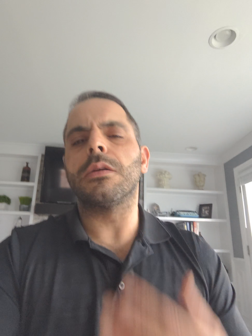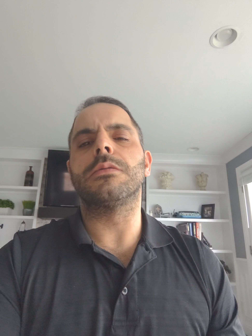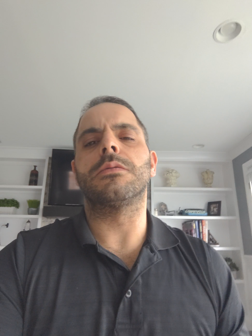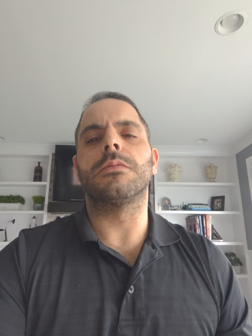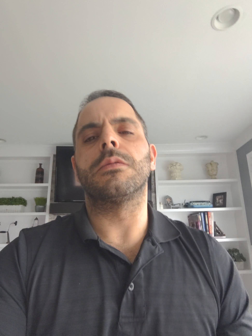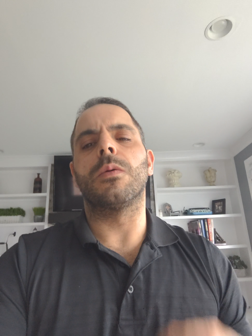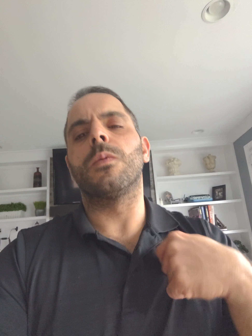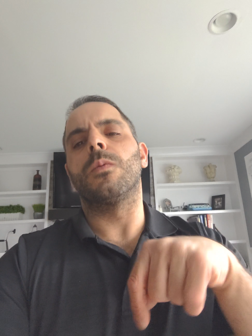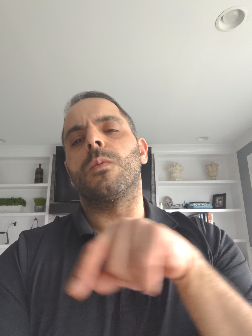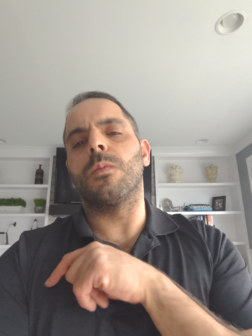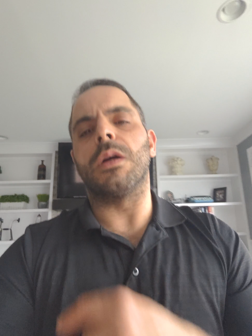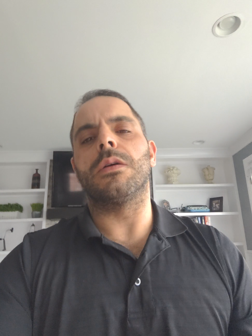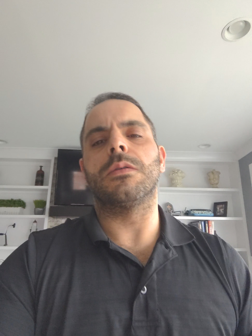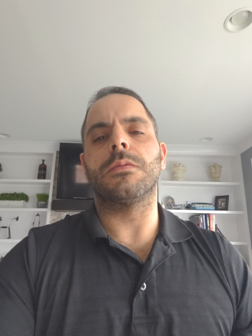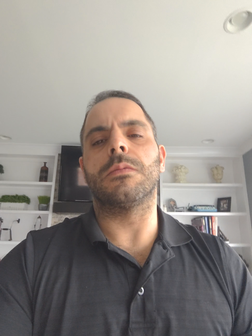we